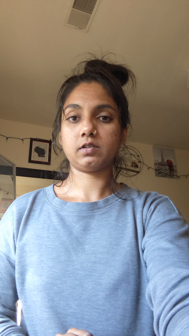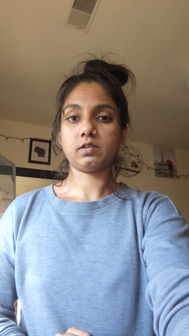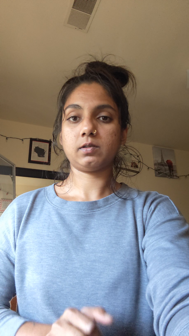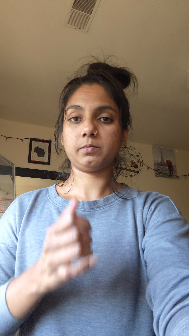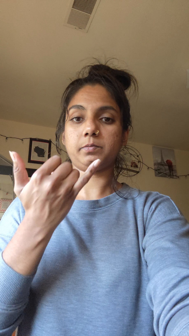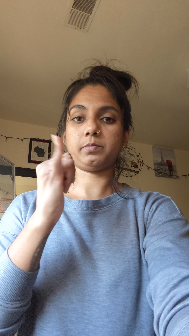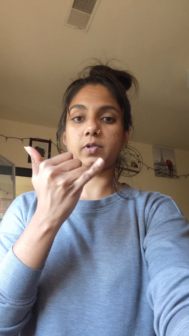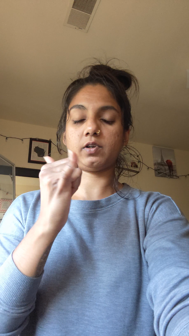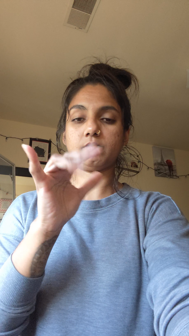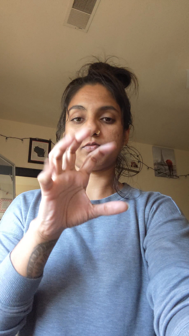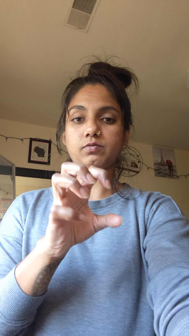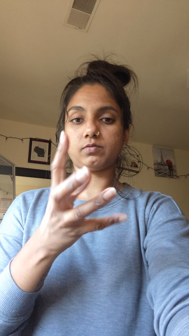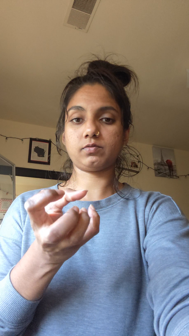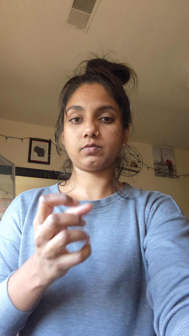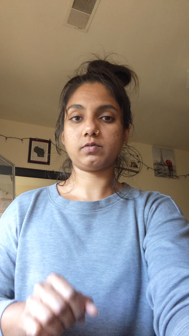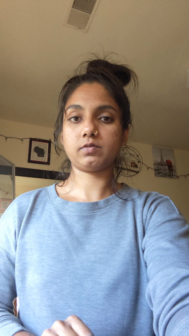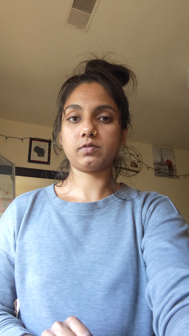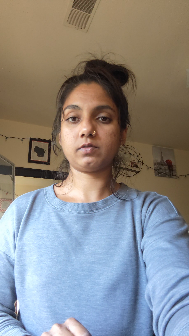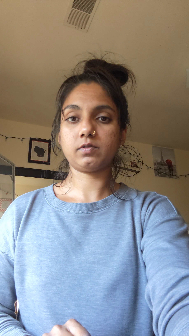play dough